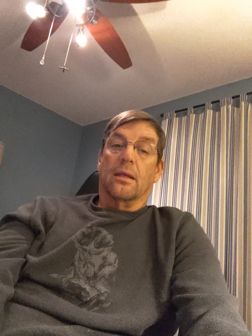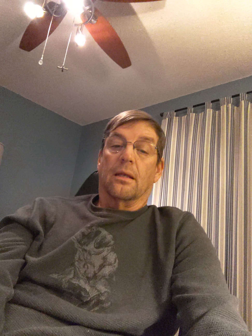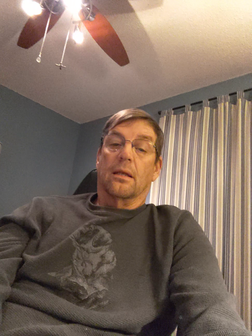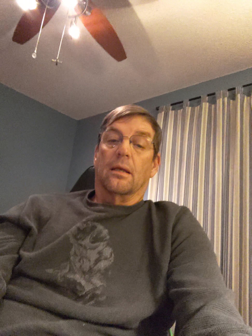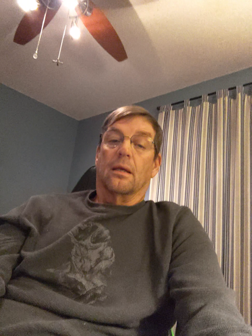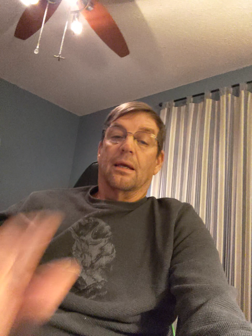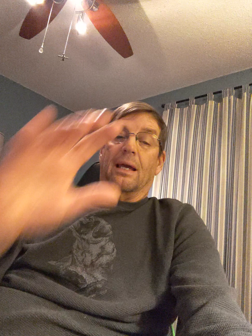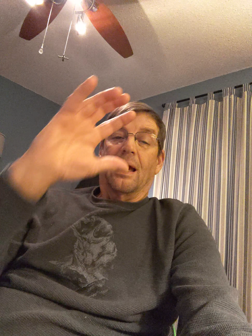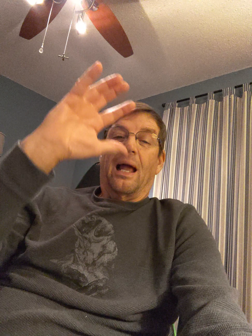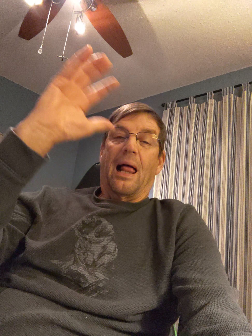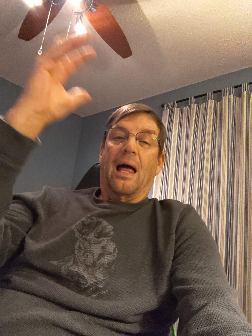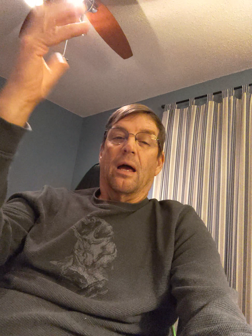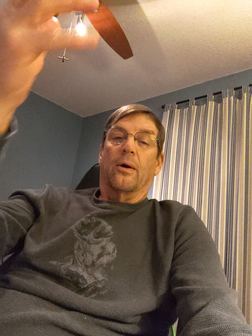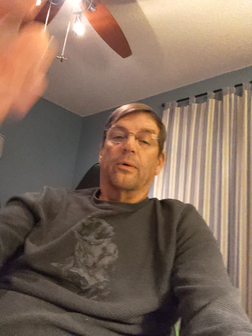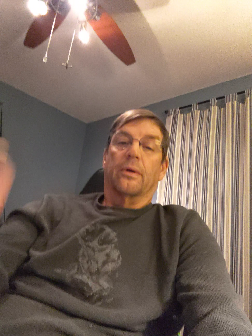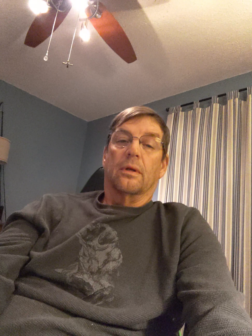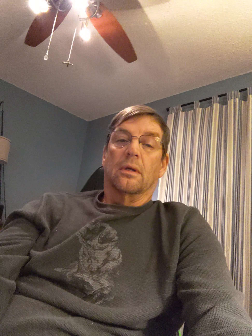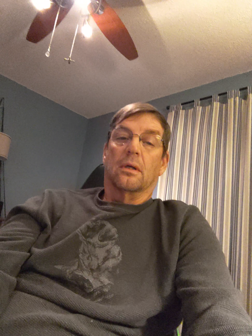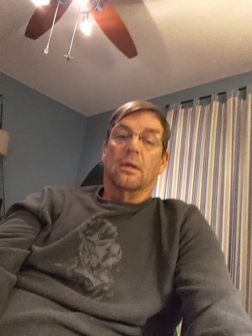cloud